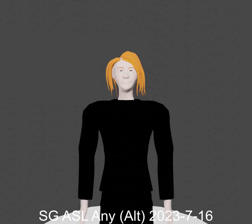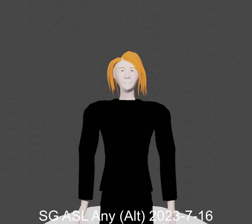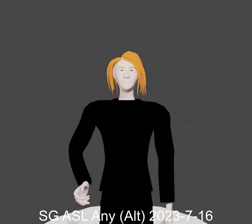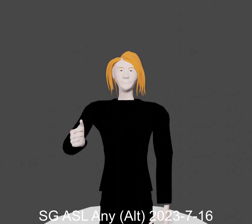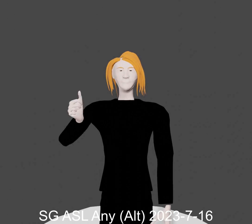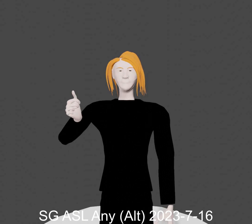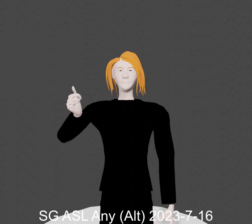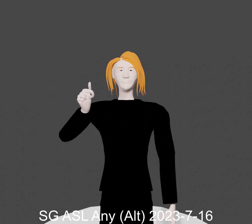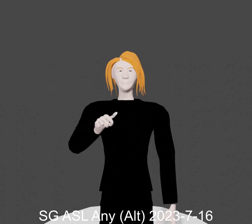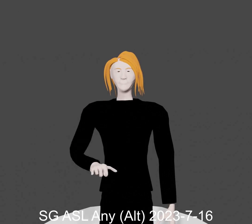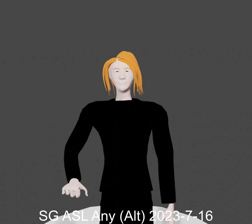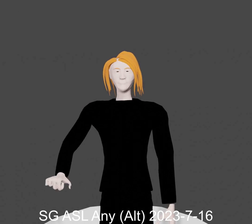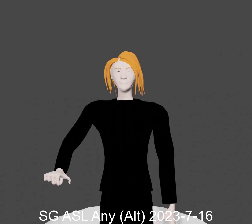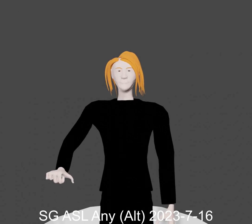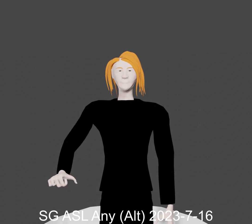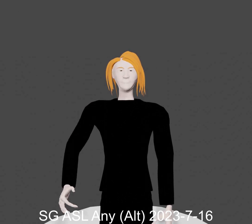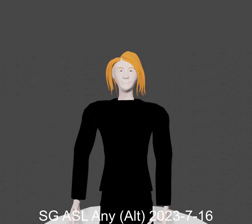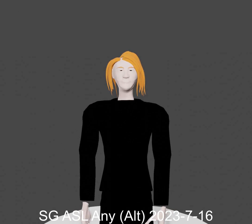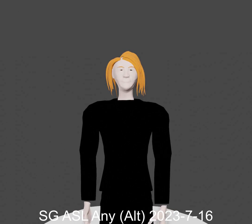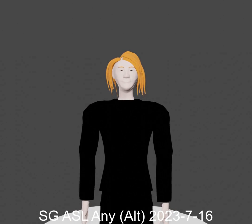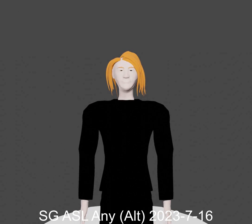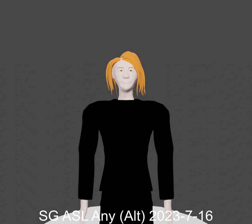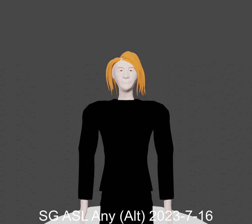Any